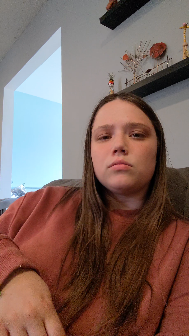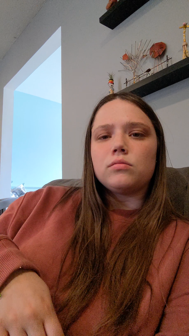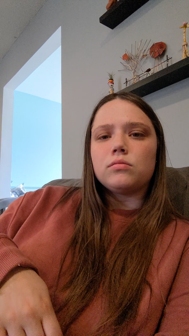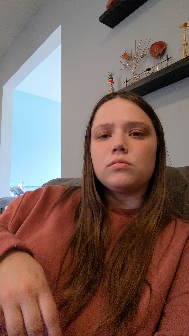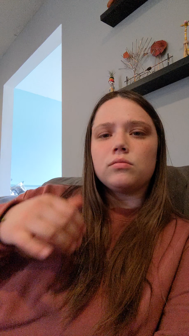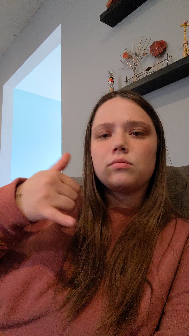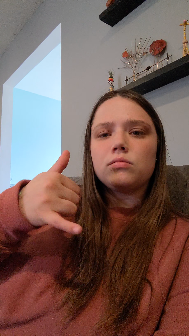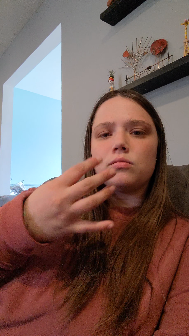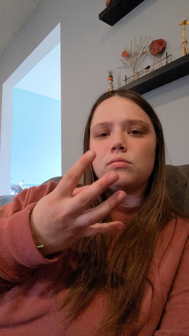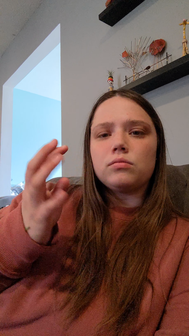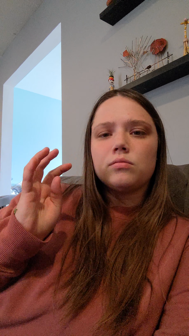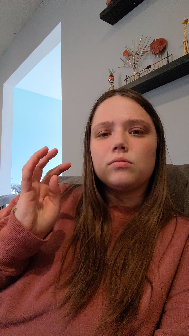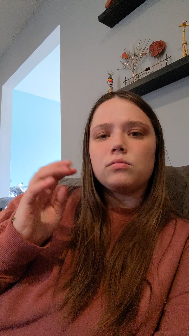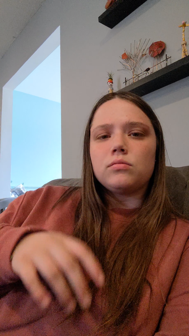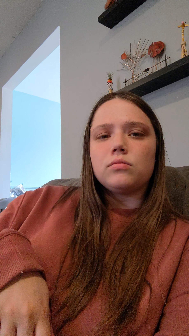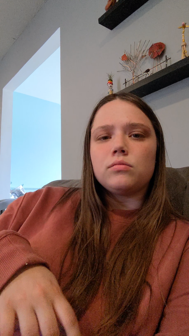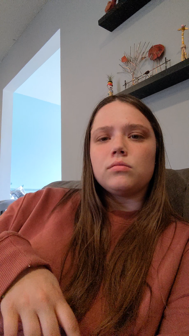playpen